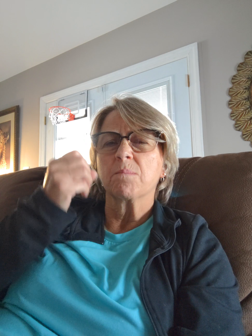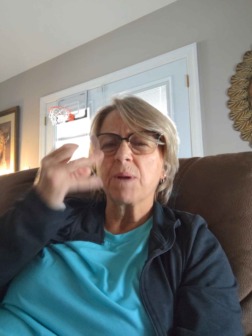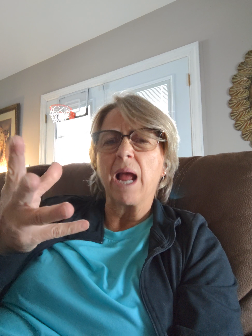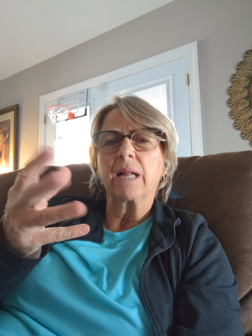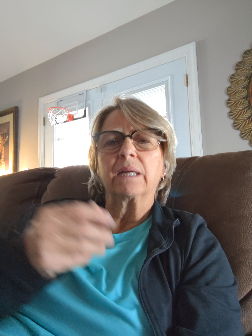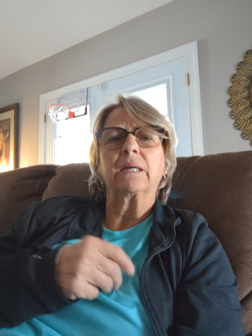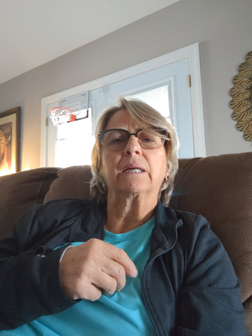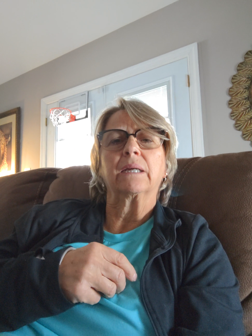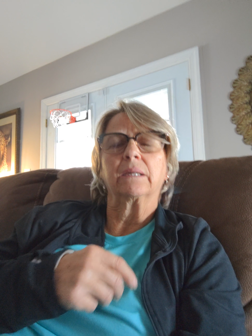many